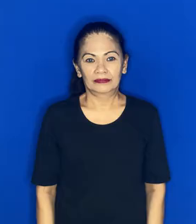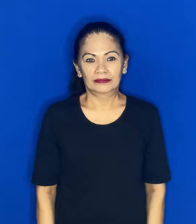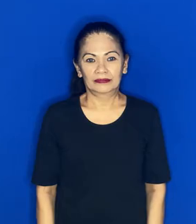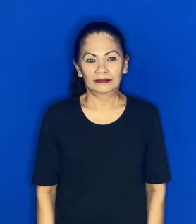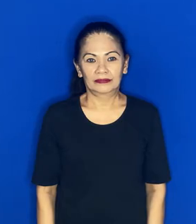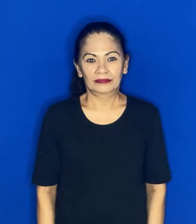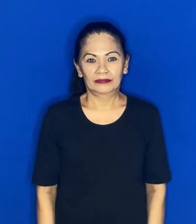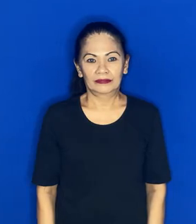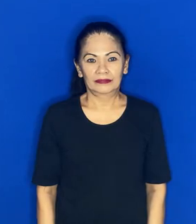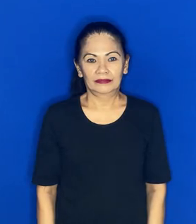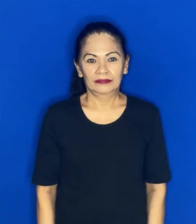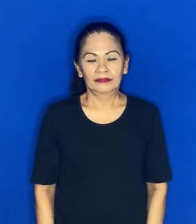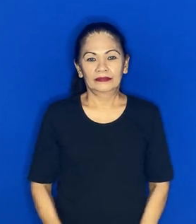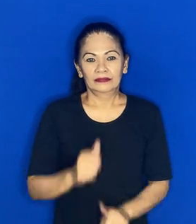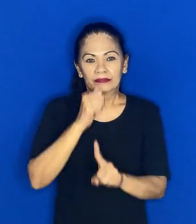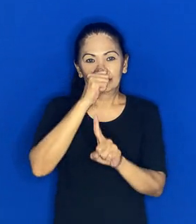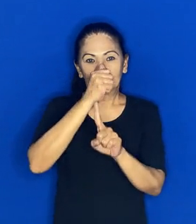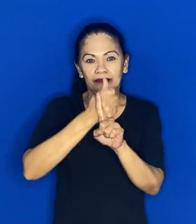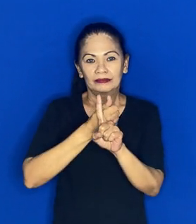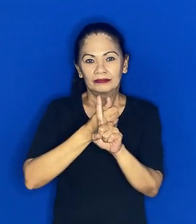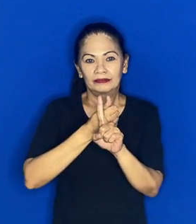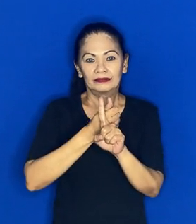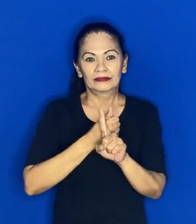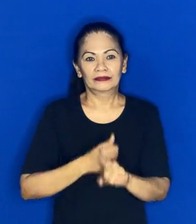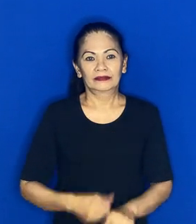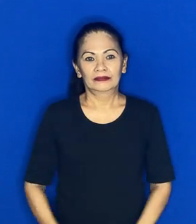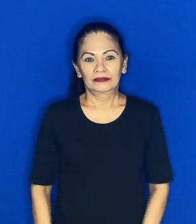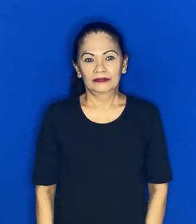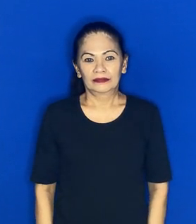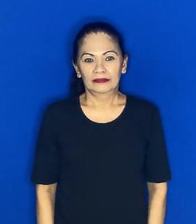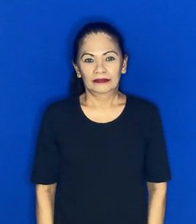april